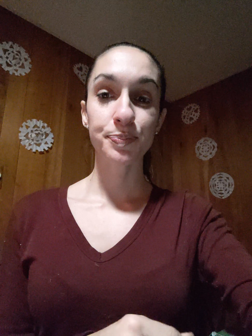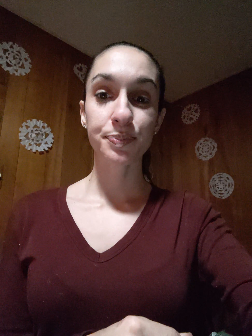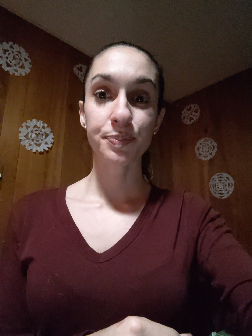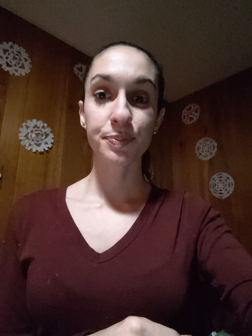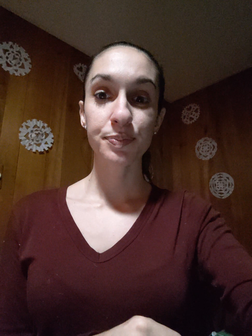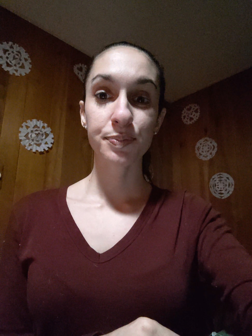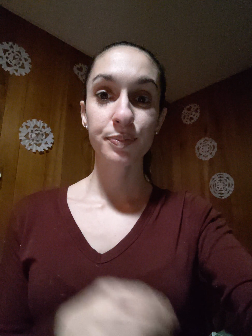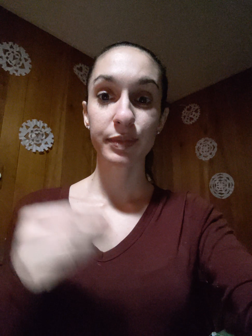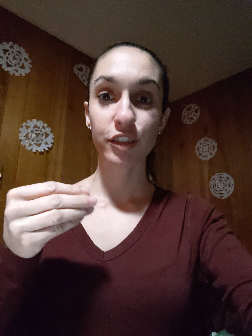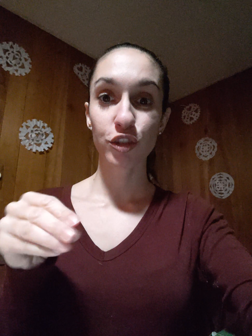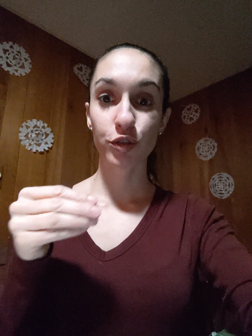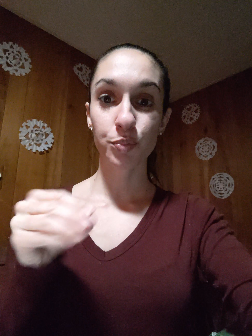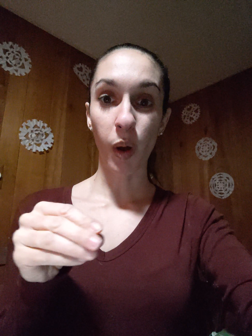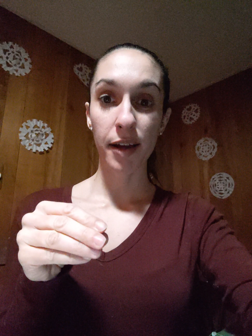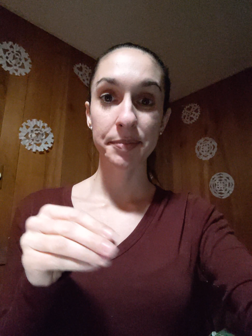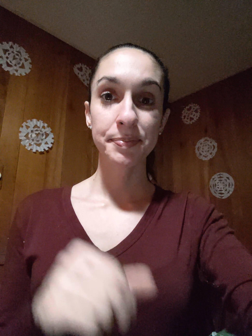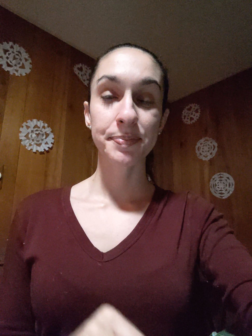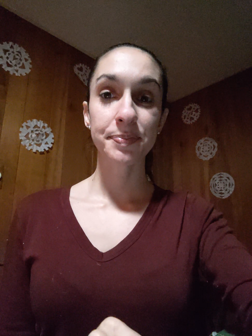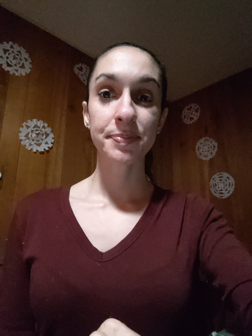store